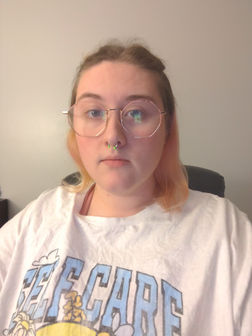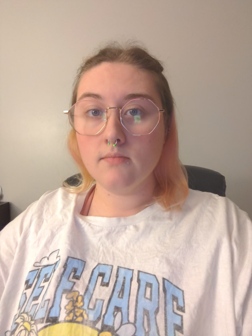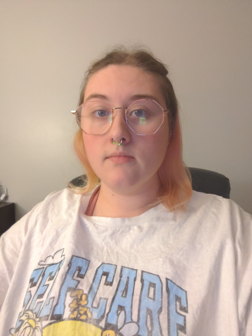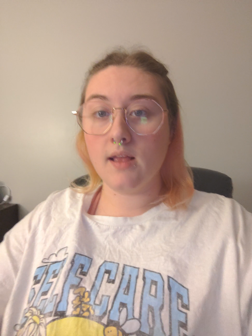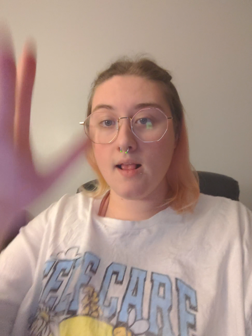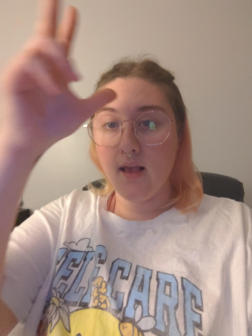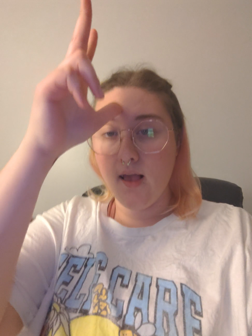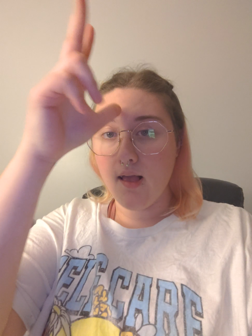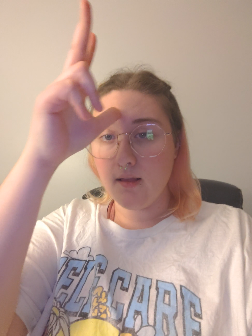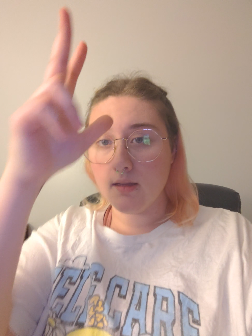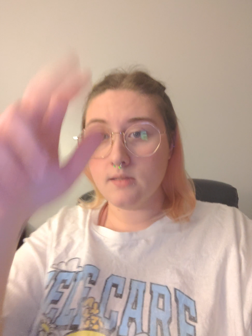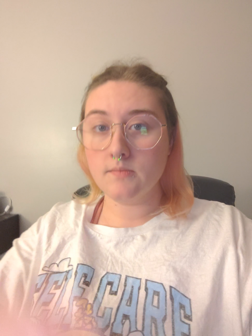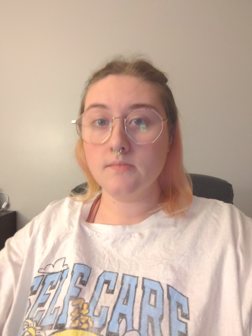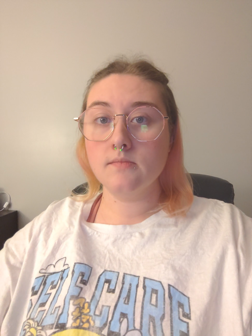hen